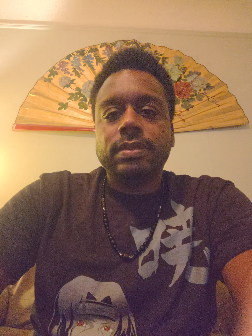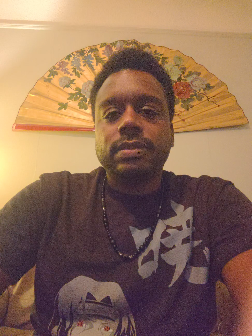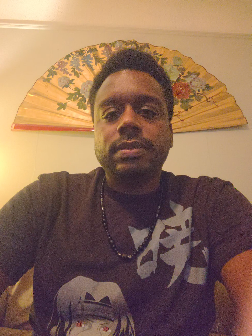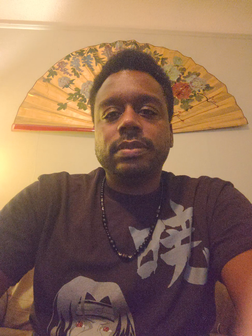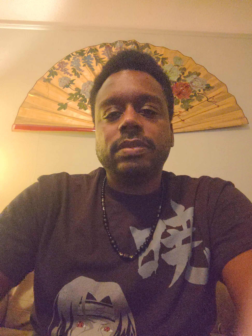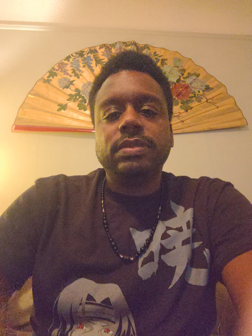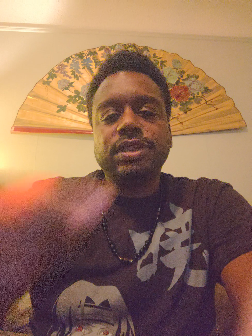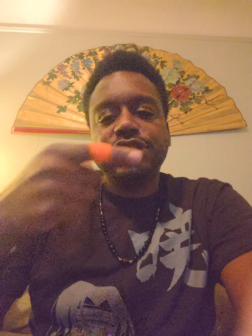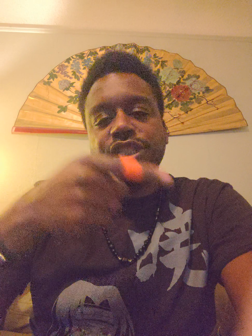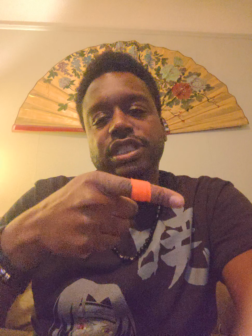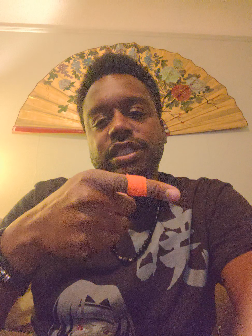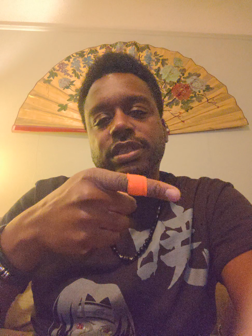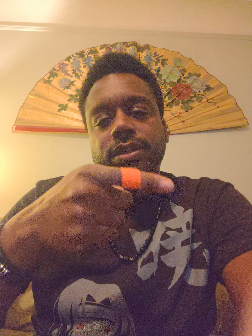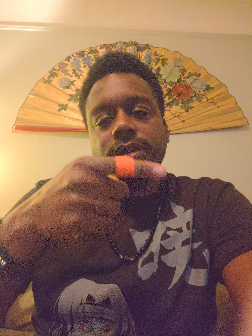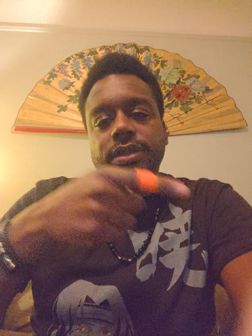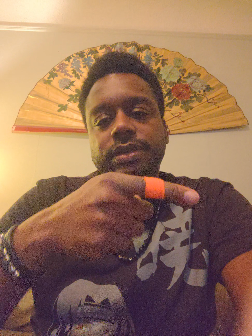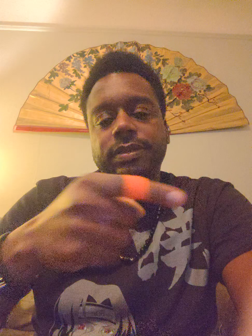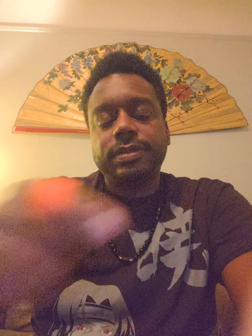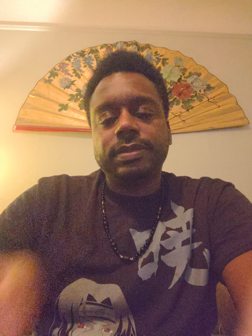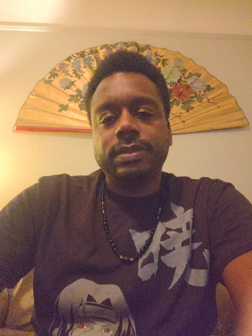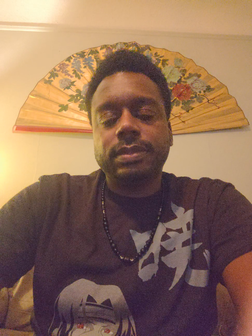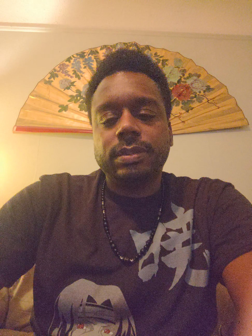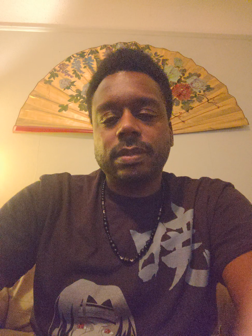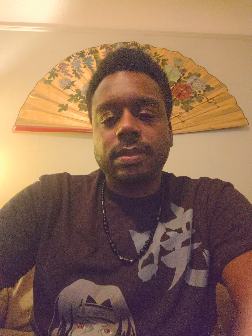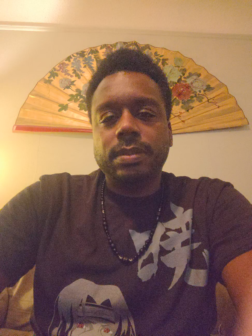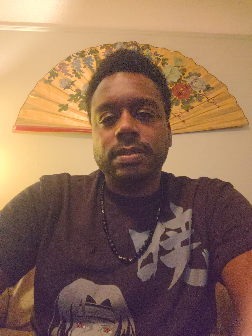he/she/it